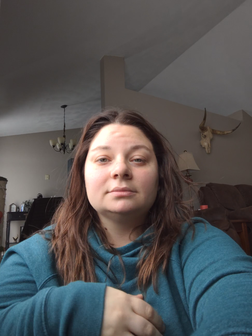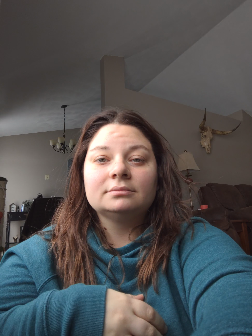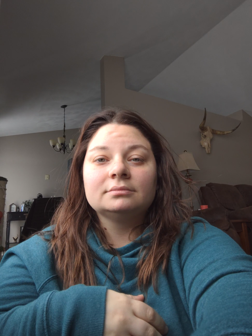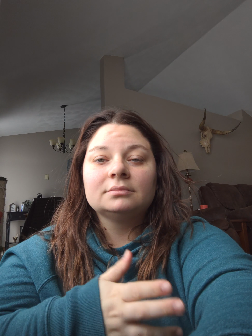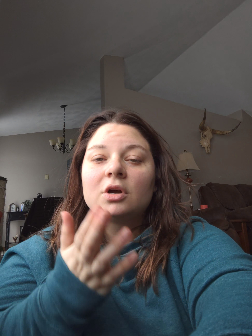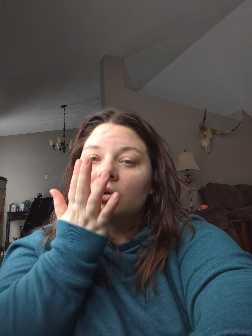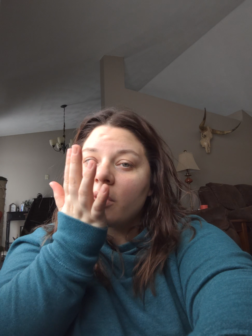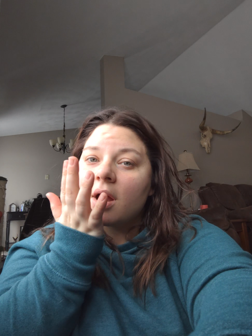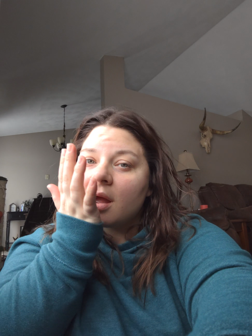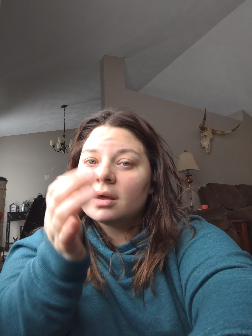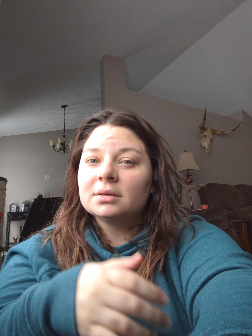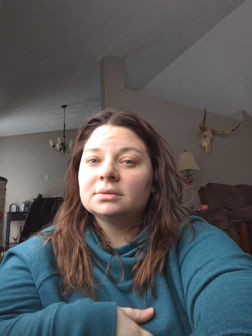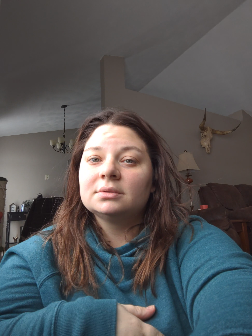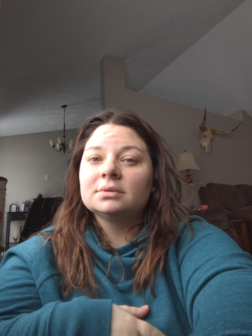grass